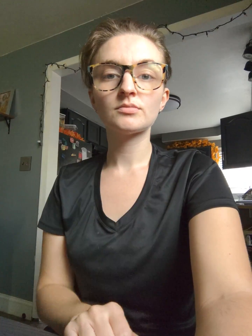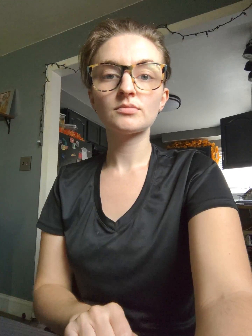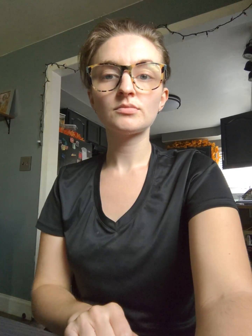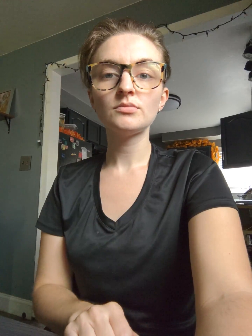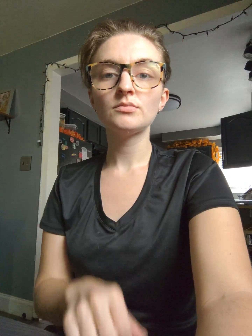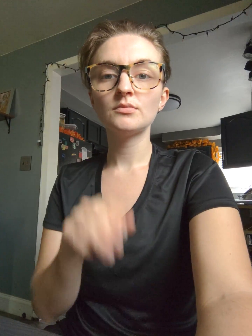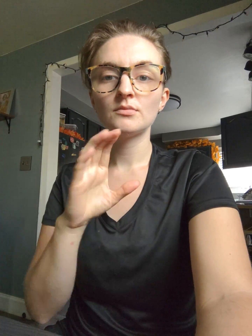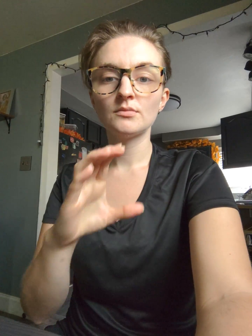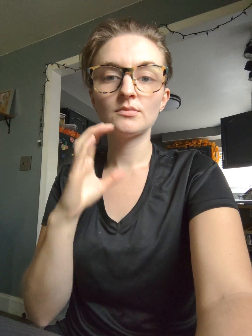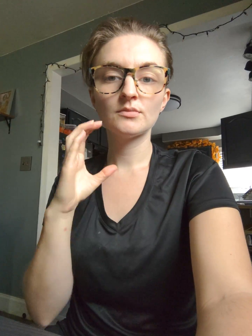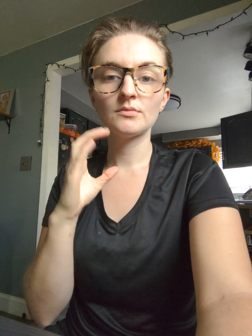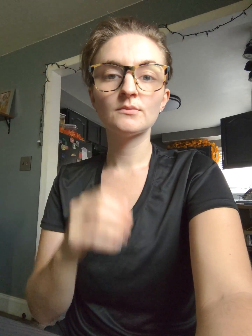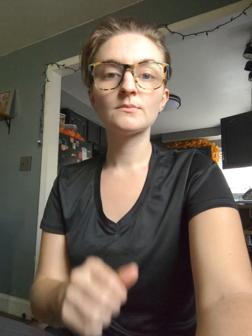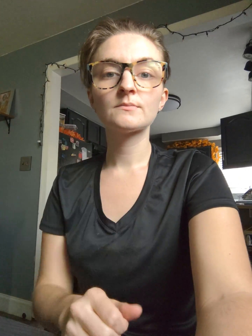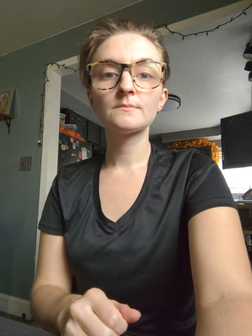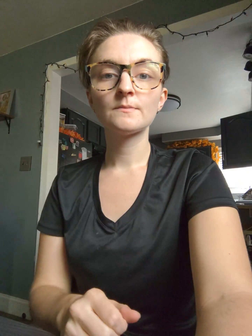bus